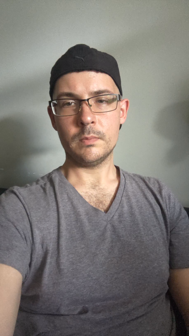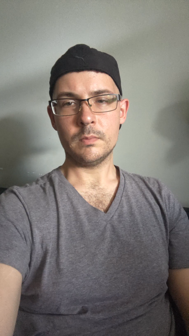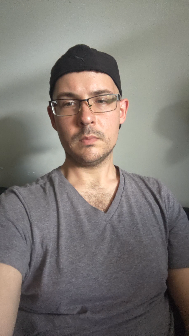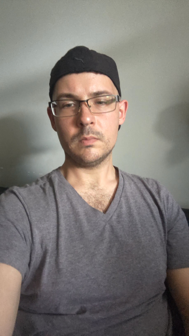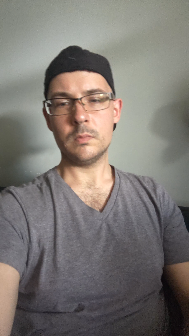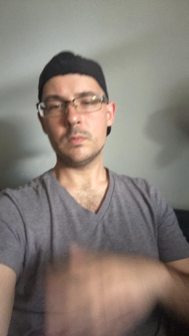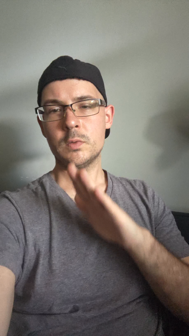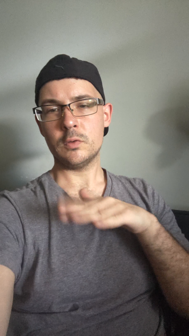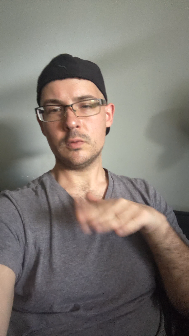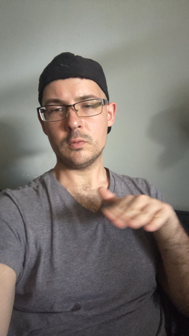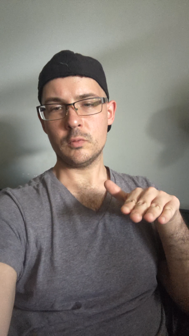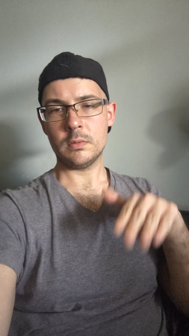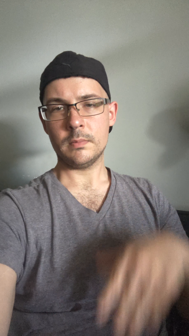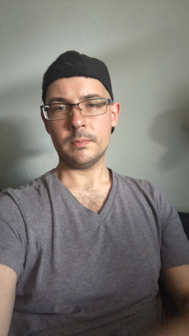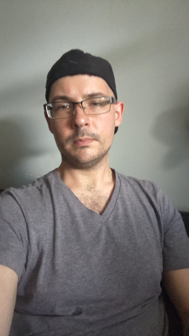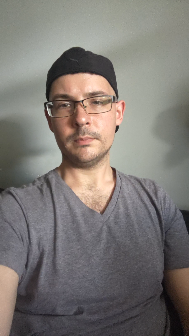children